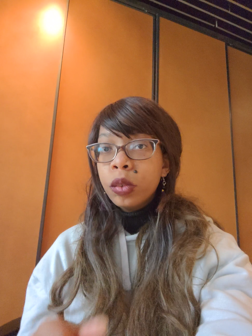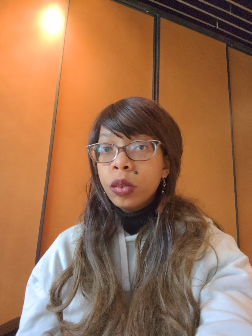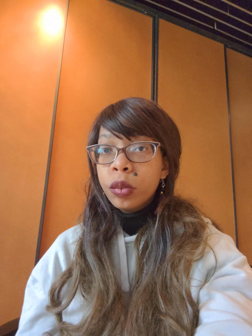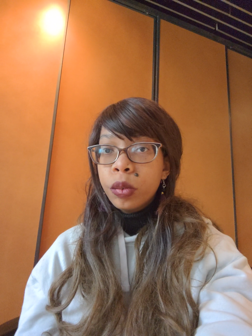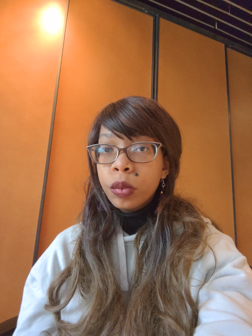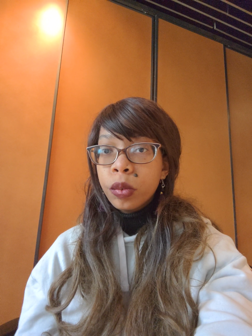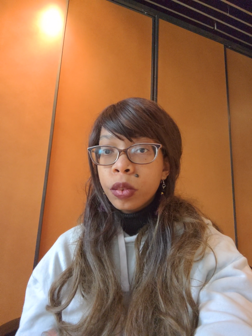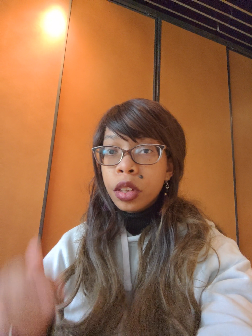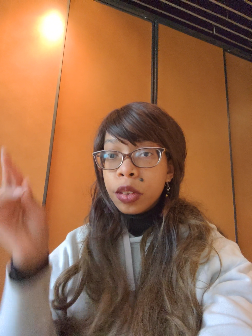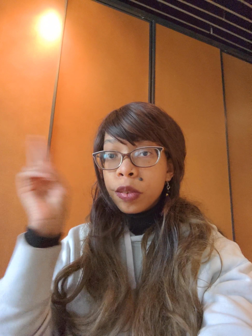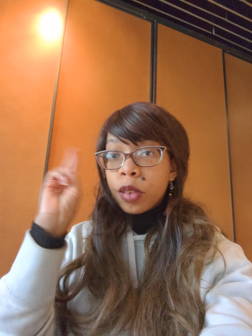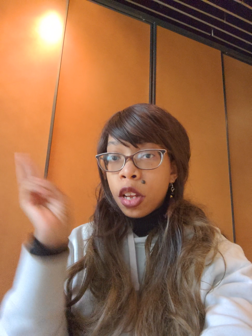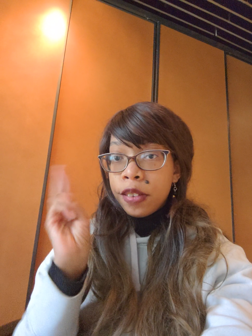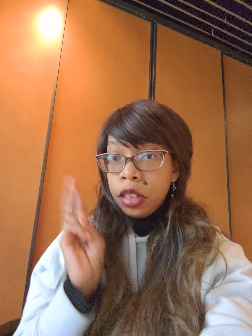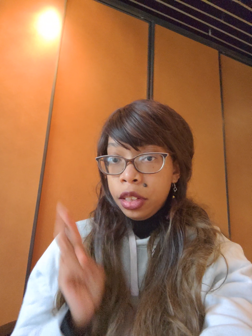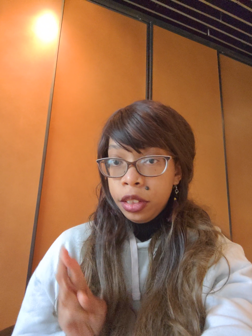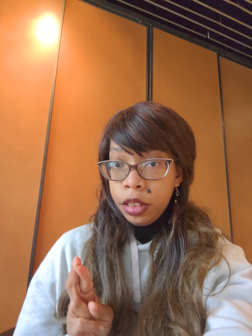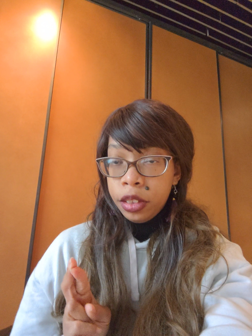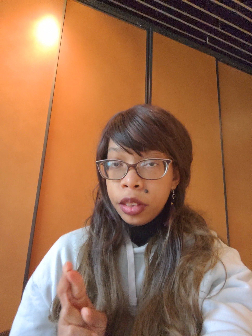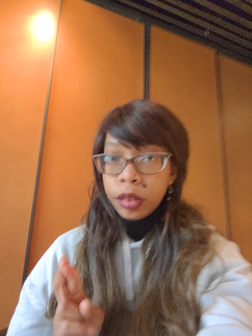refrigerator